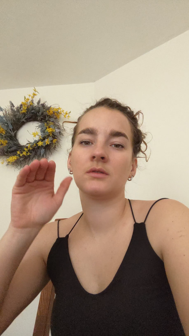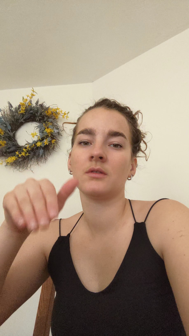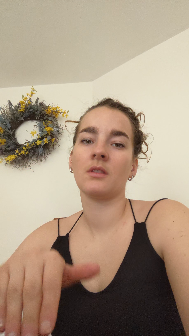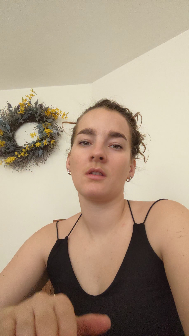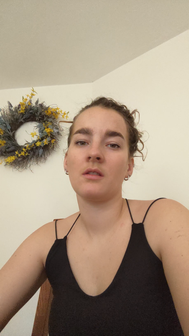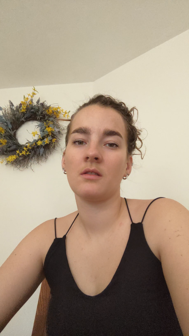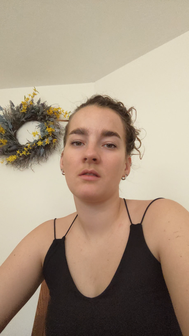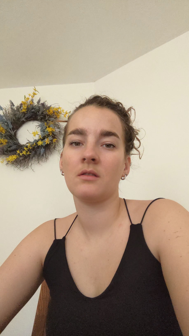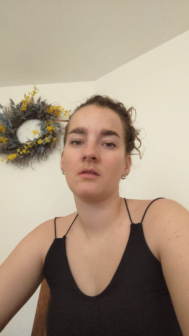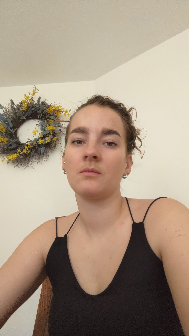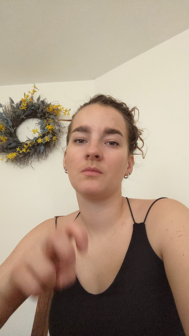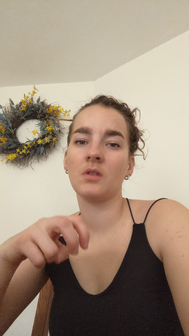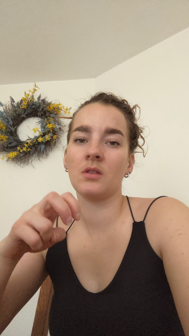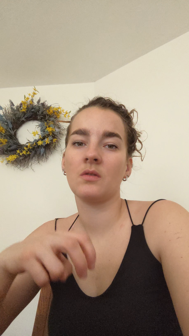potato